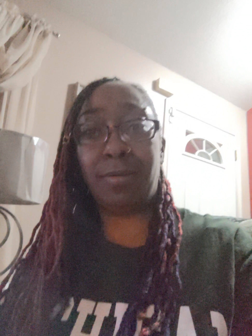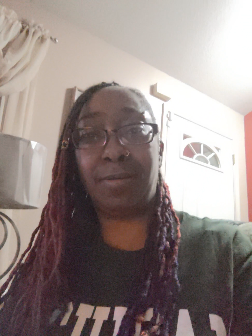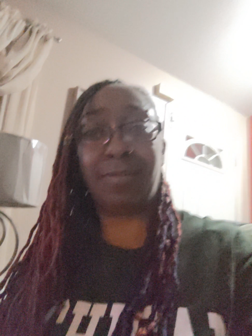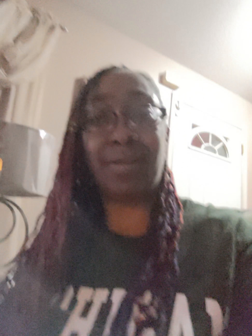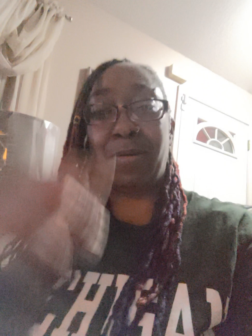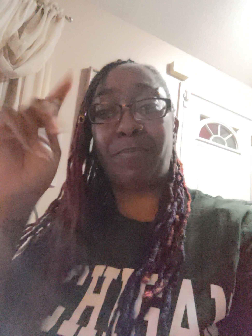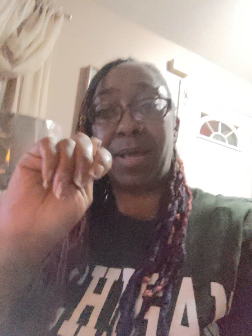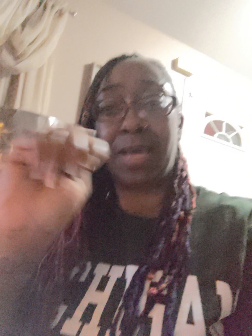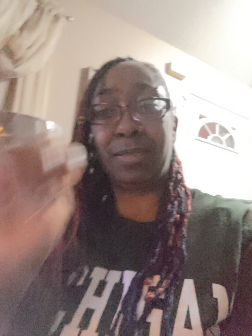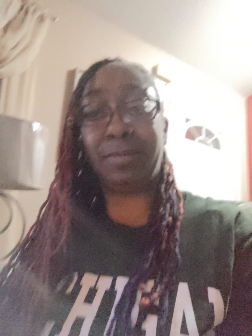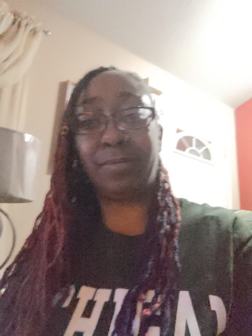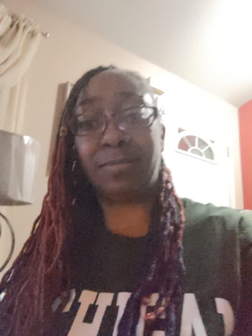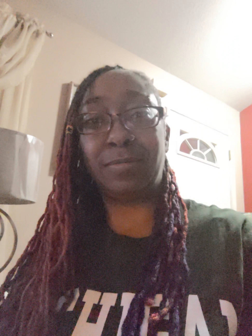potty